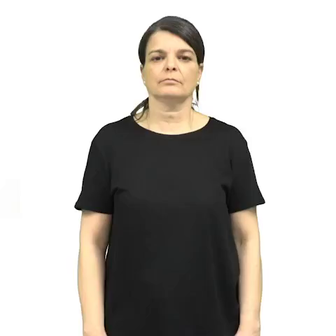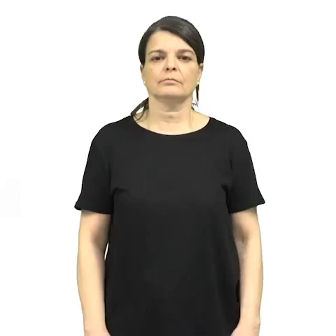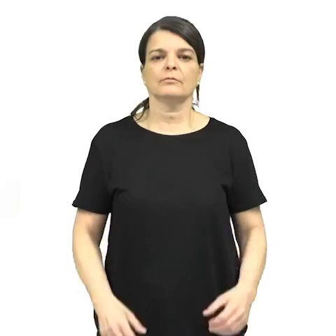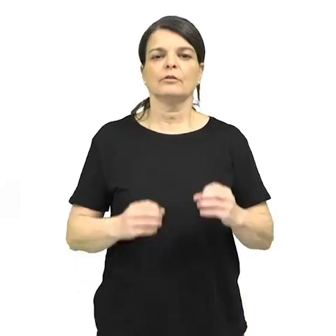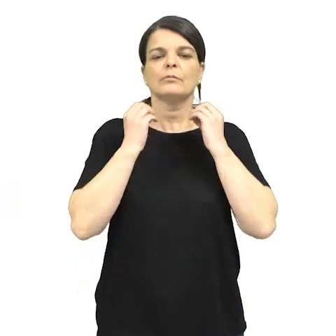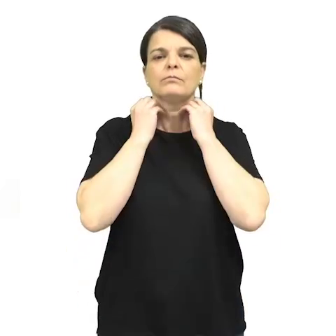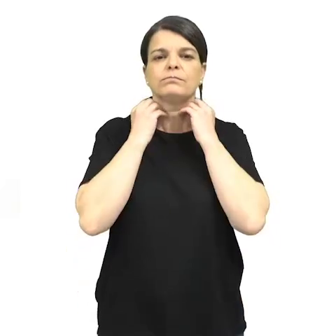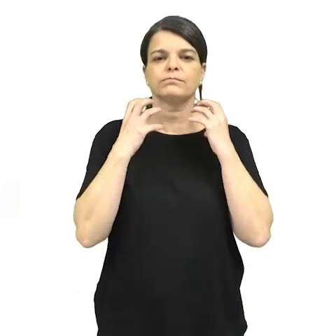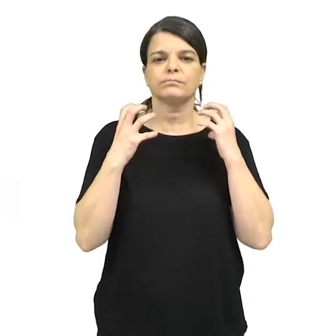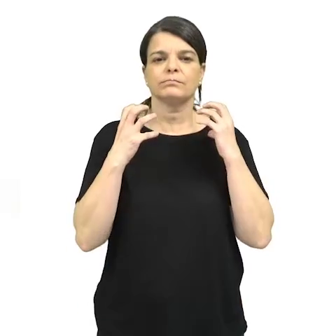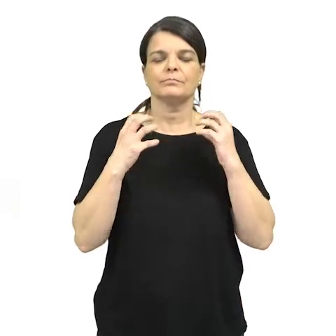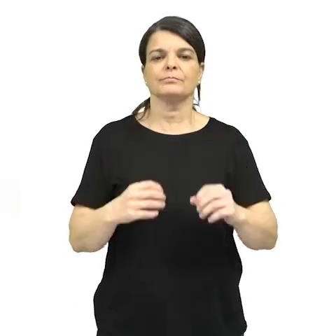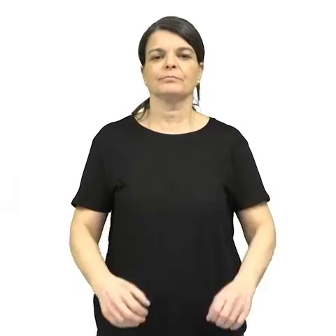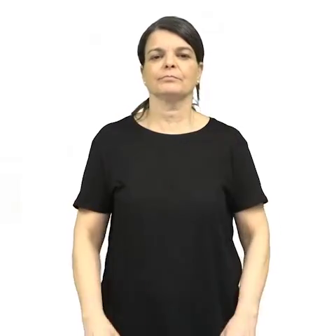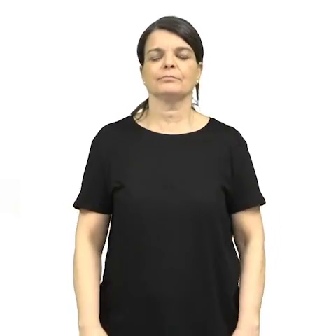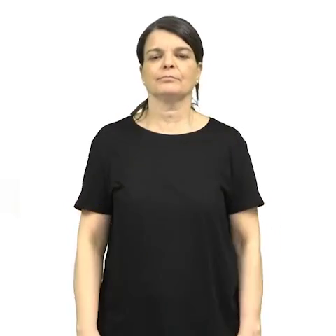amigdalas inflamar